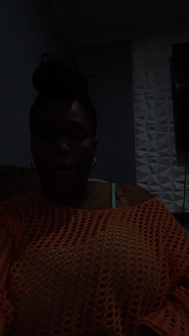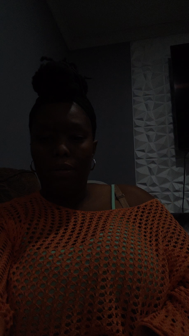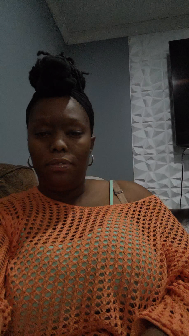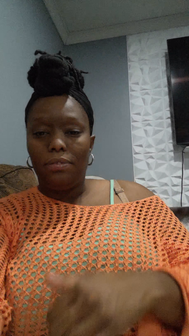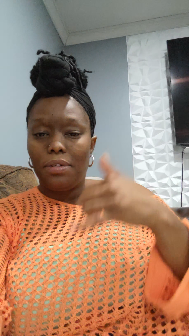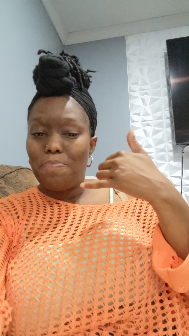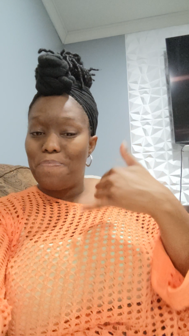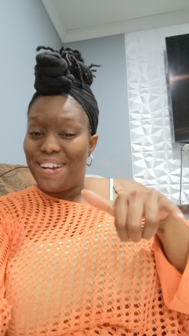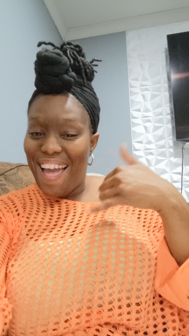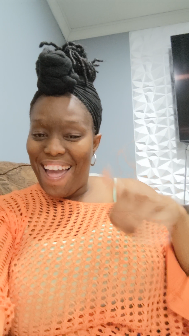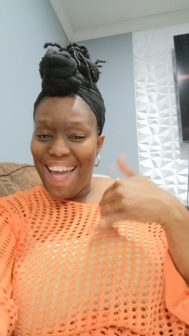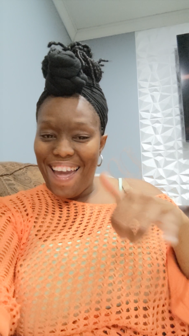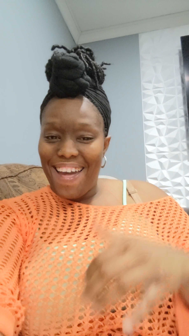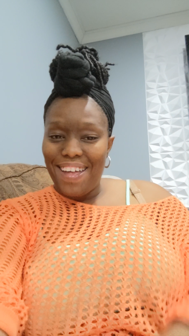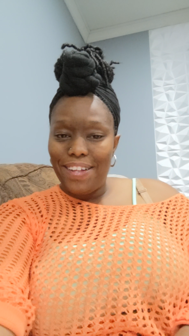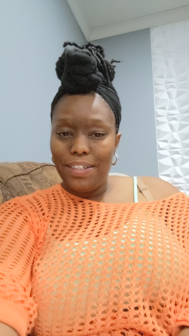play